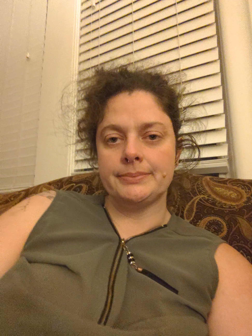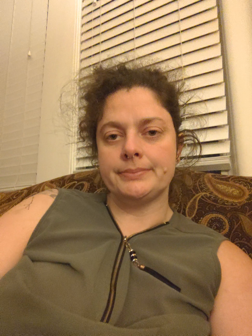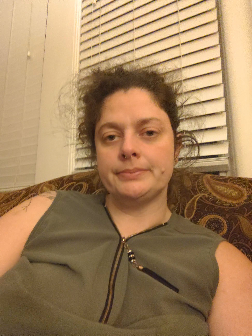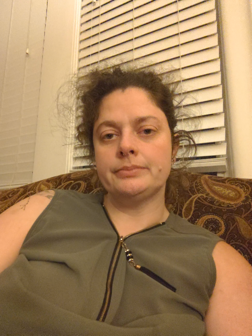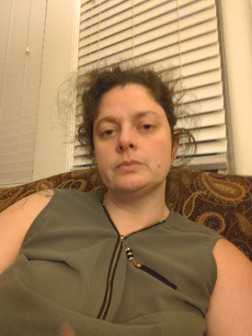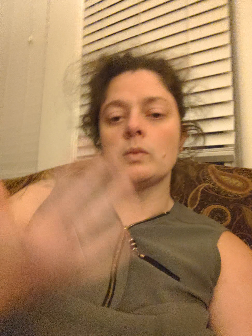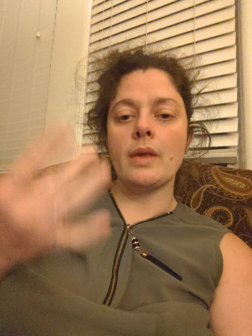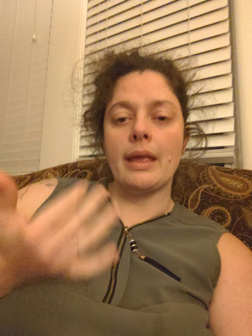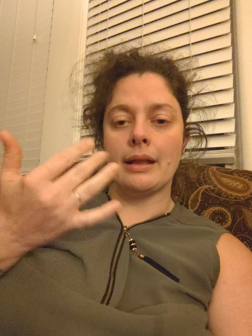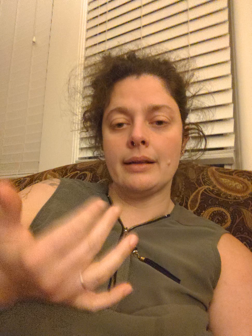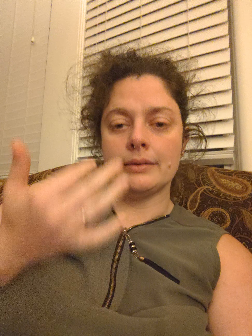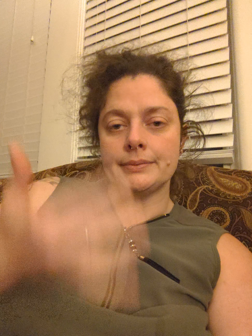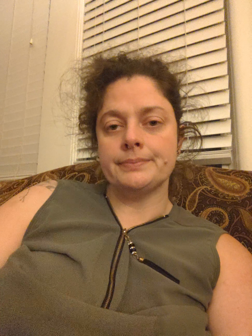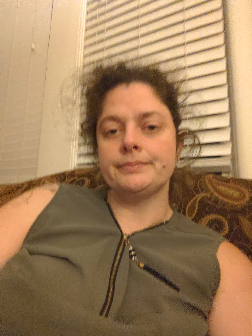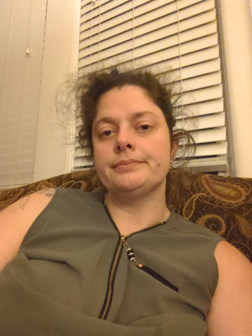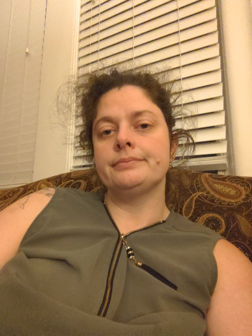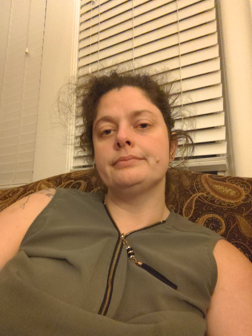wait